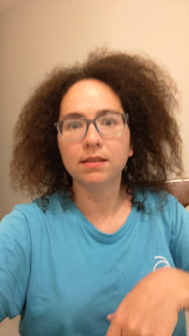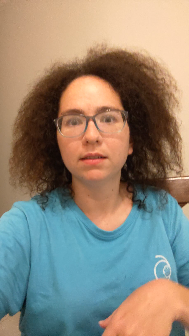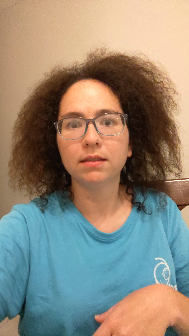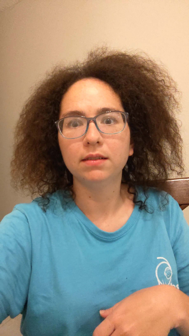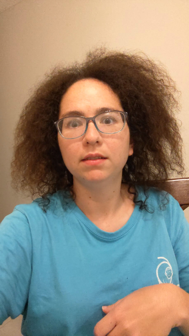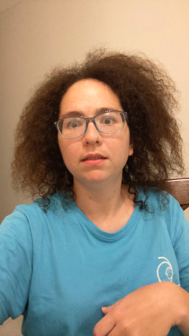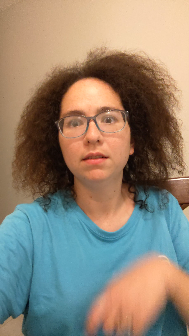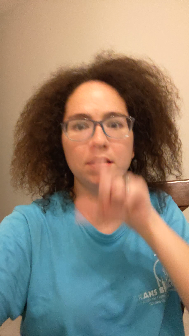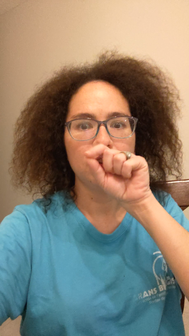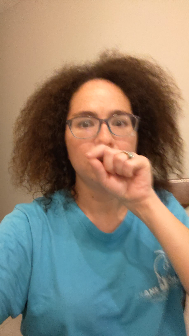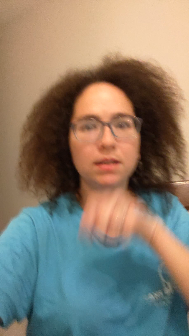chicken